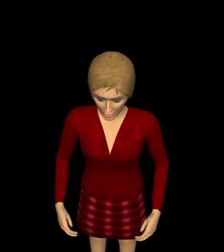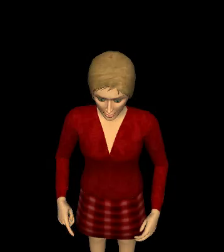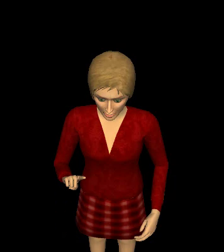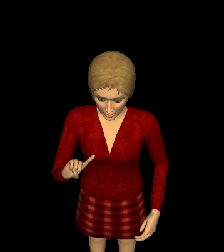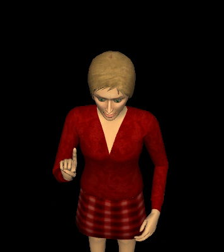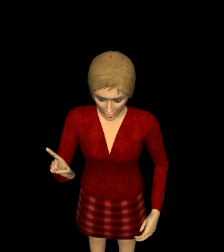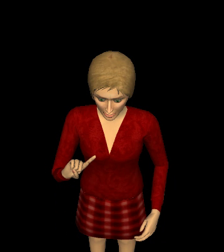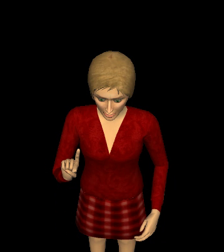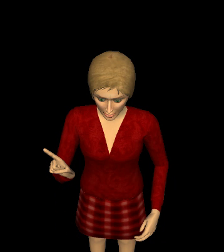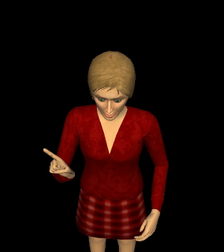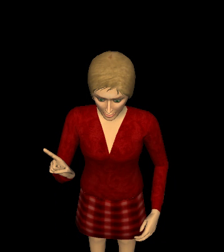لا